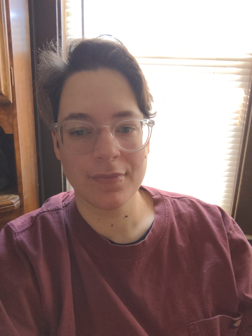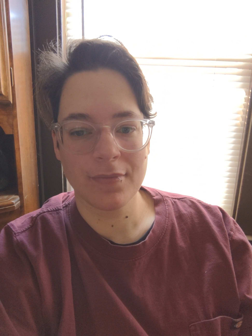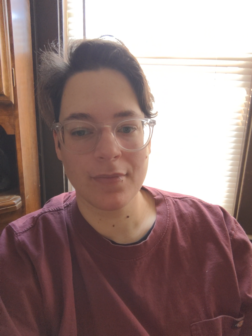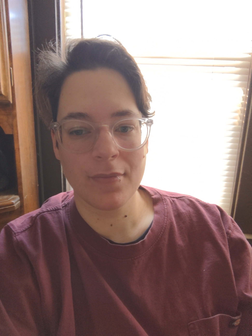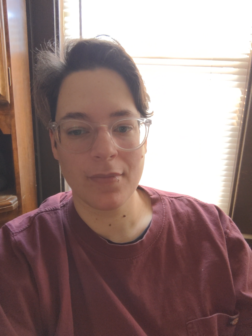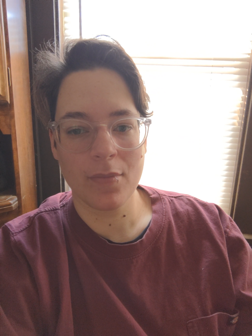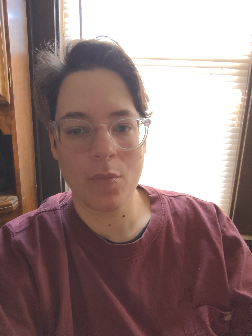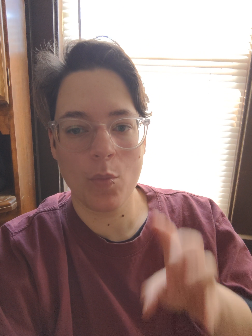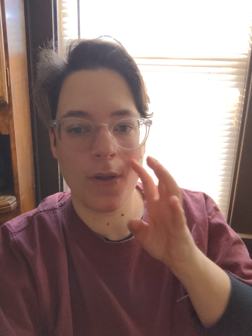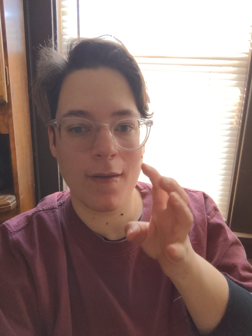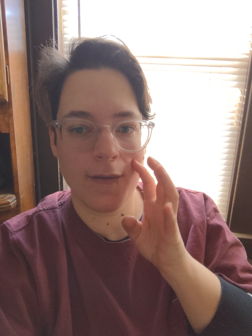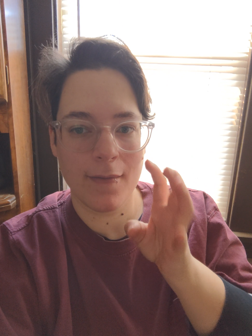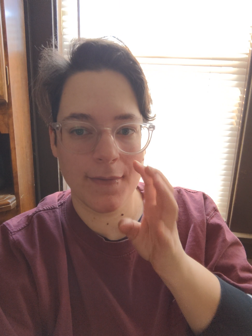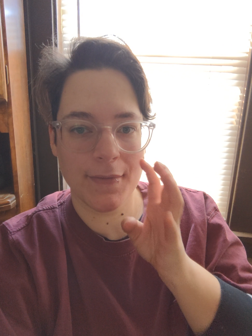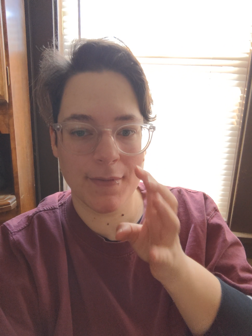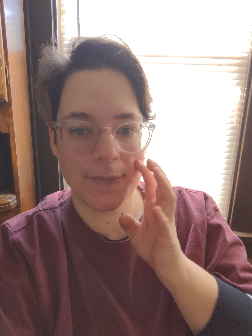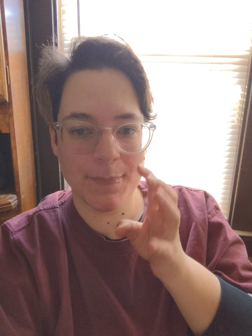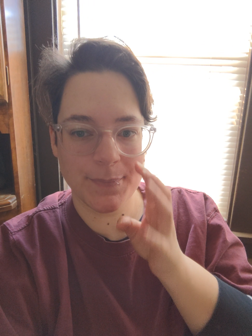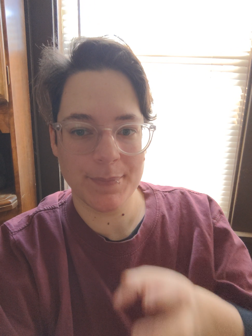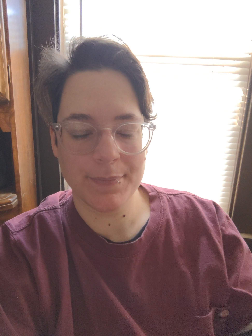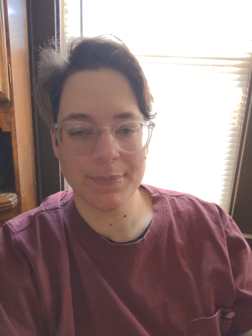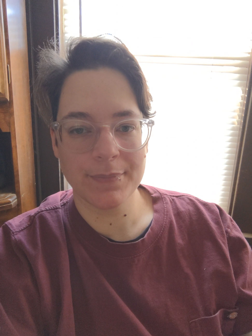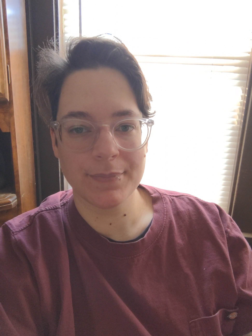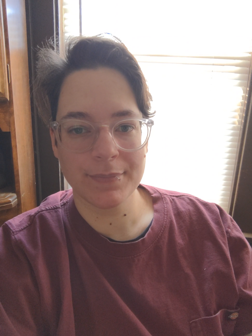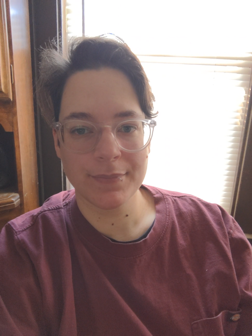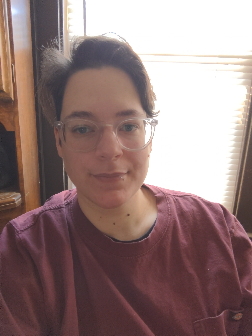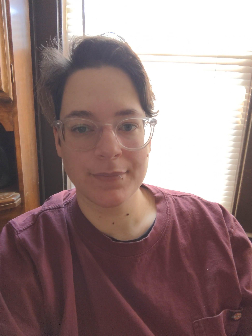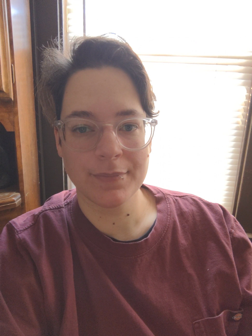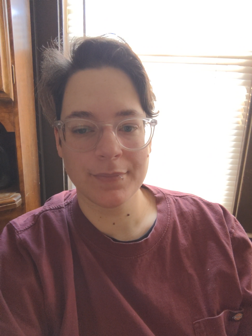cry